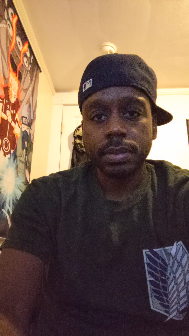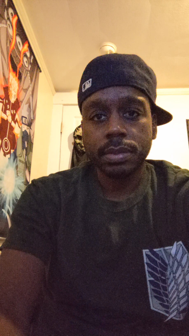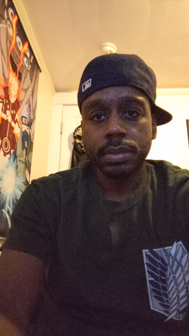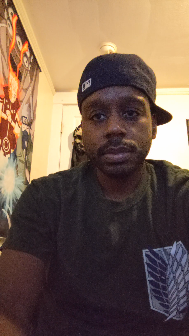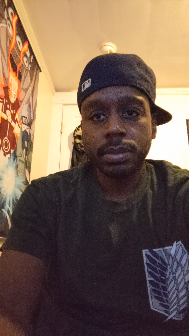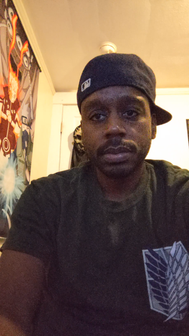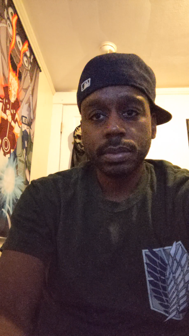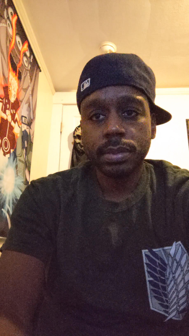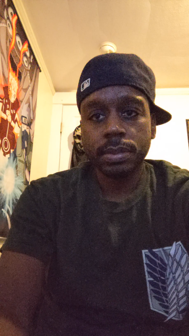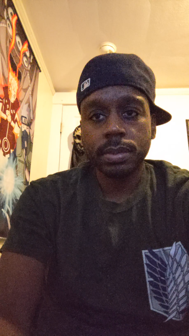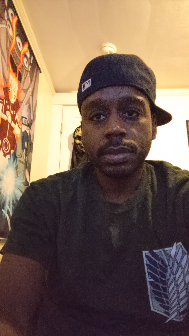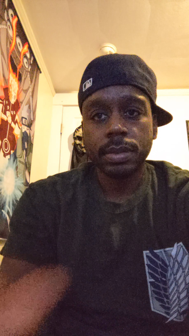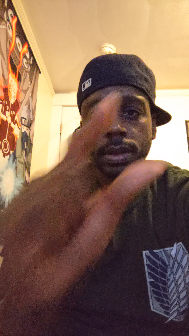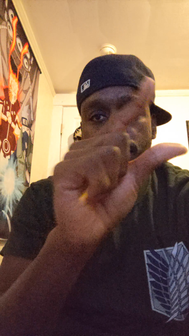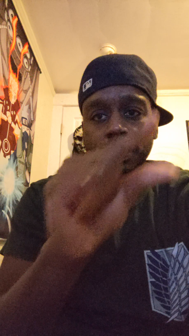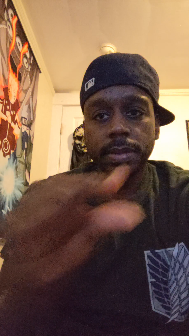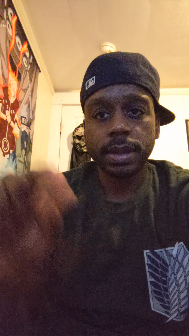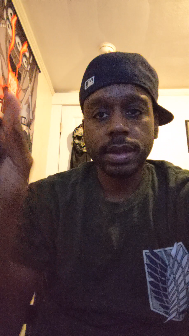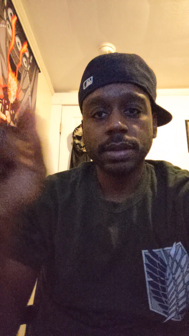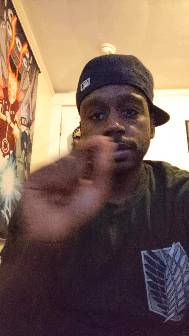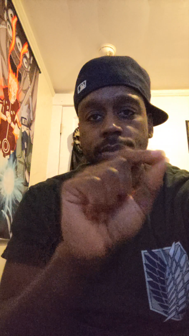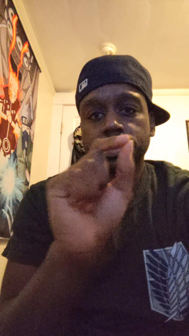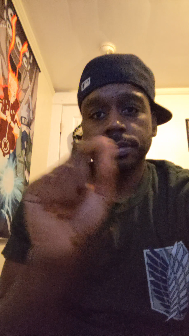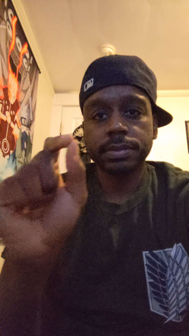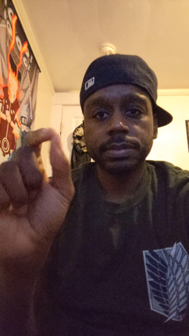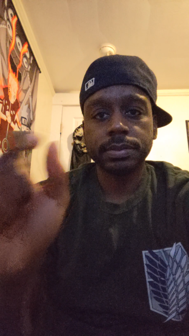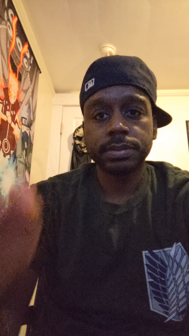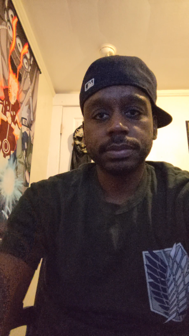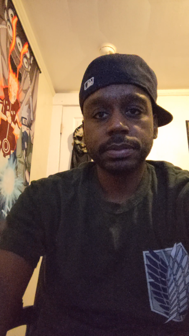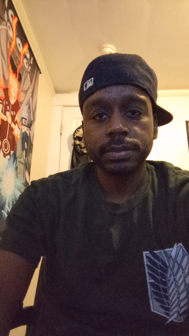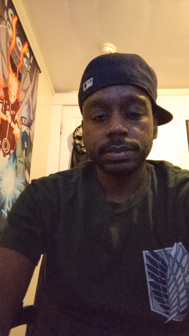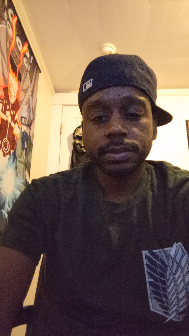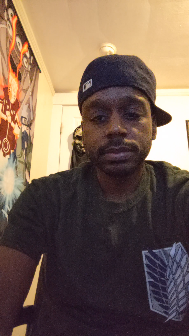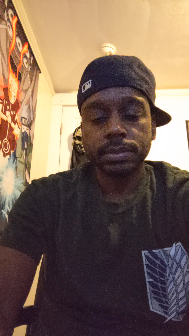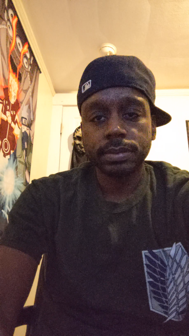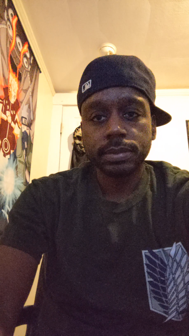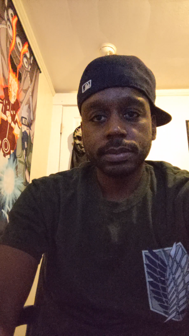peas